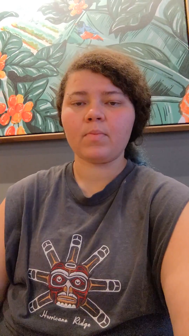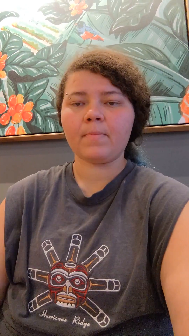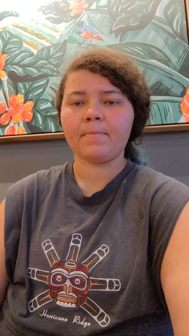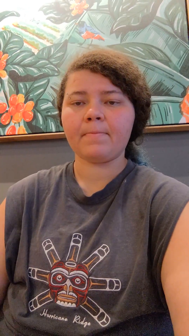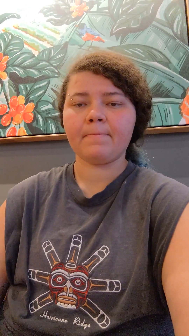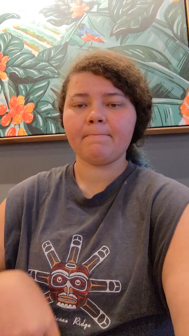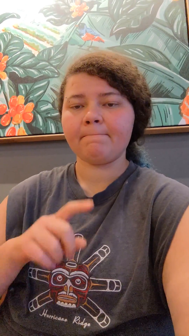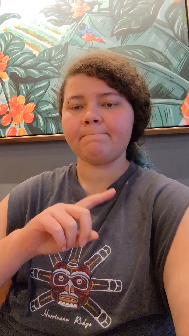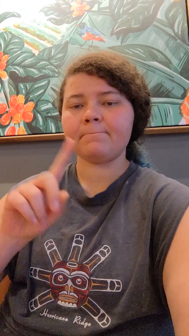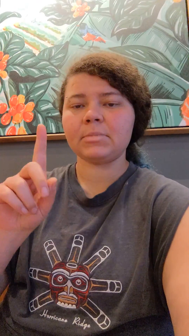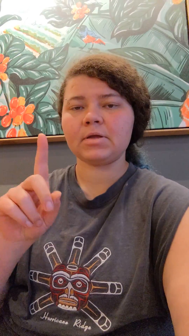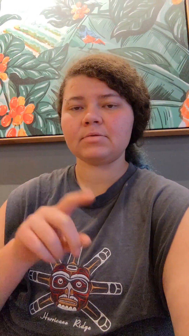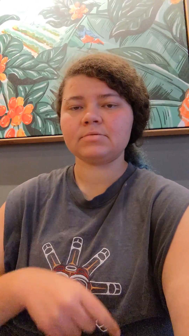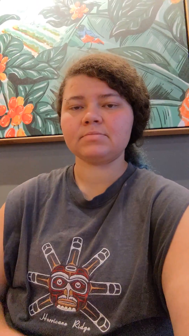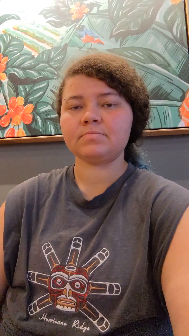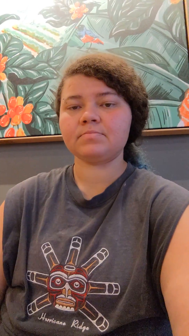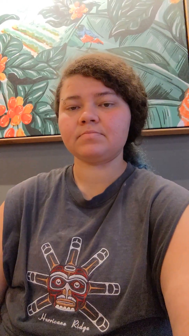but